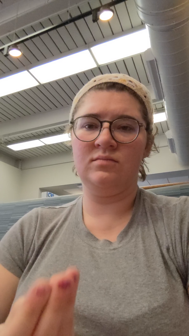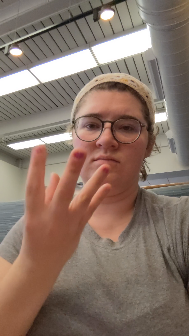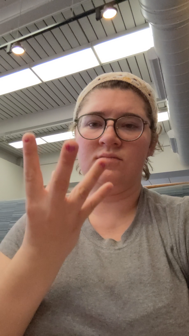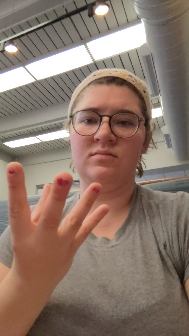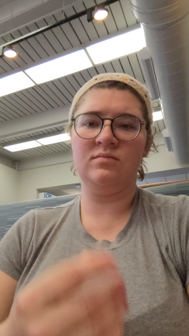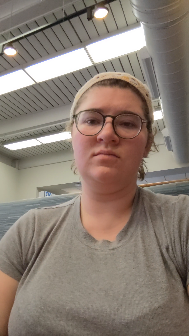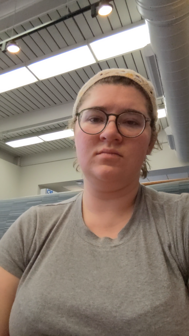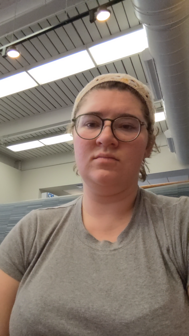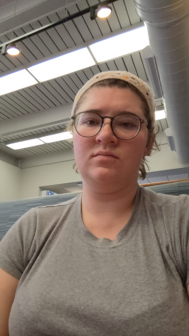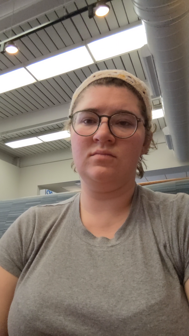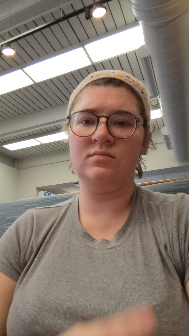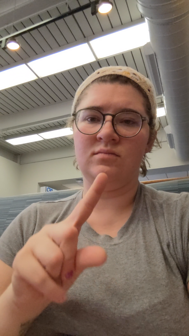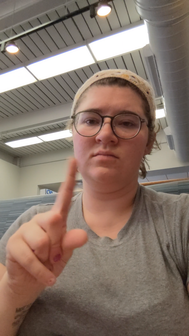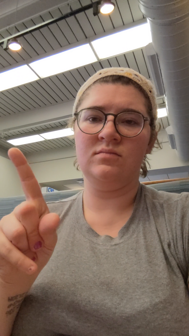but